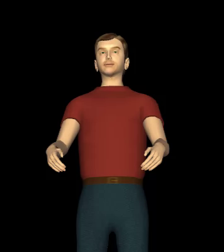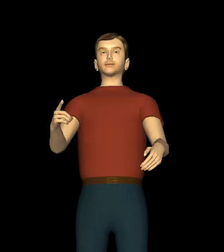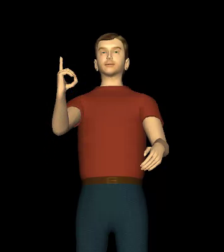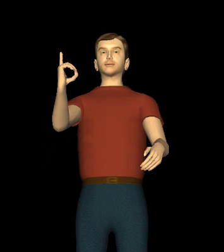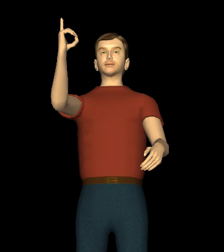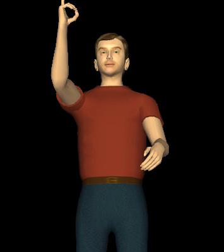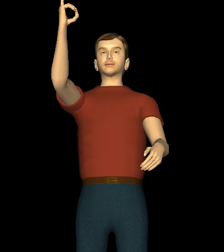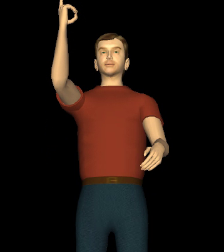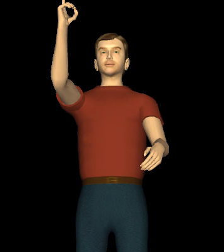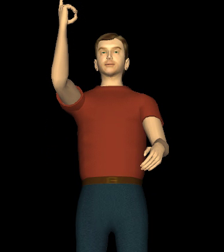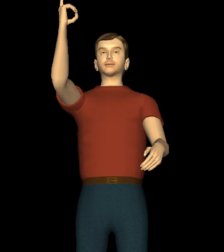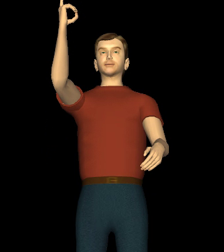الله